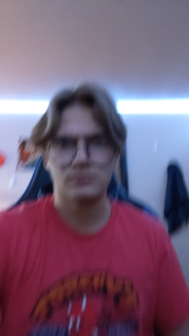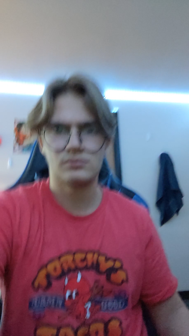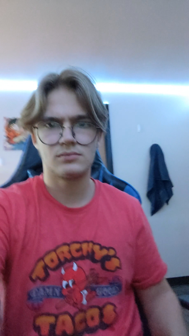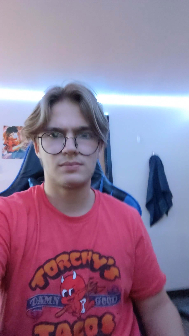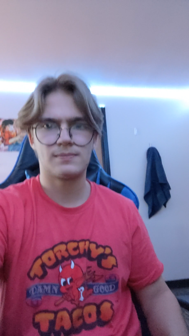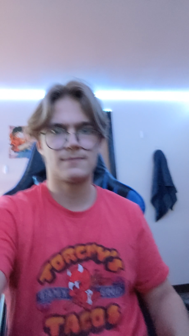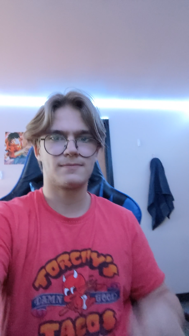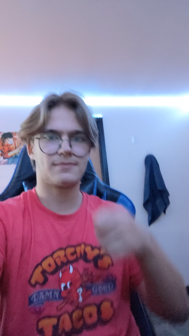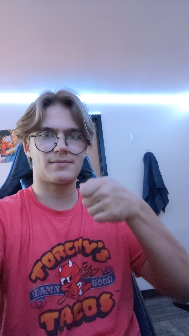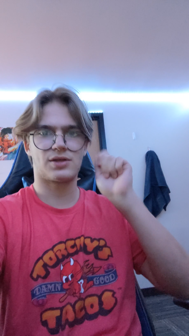rip